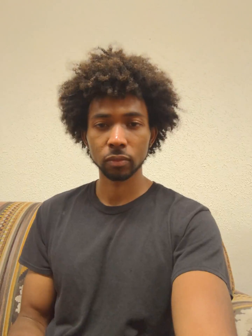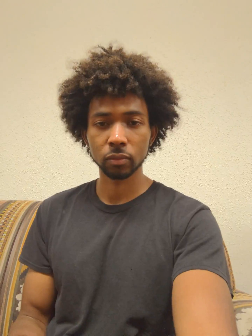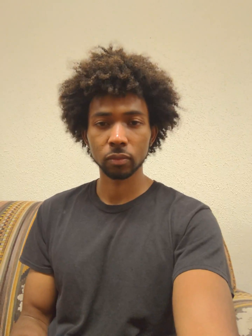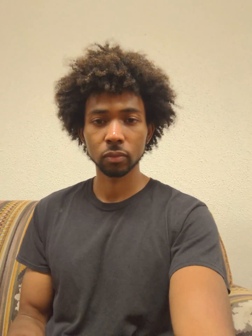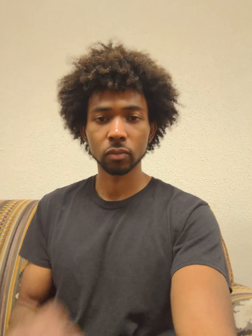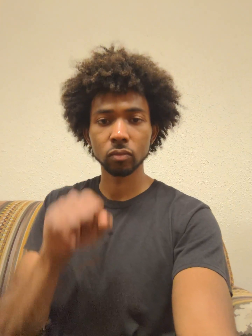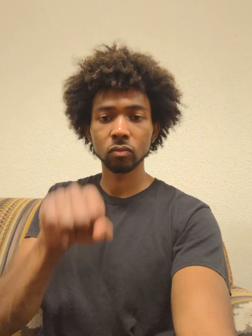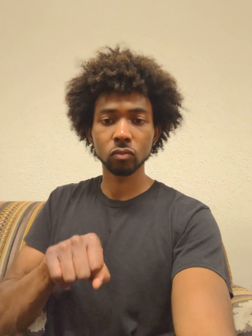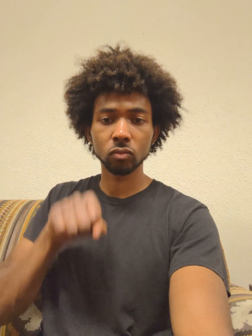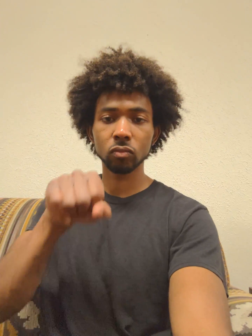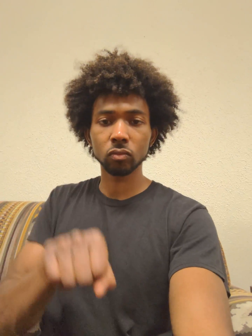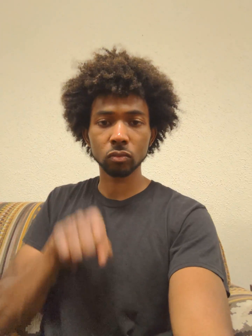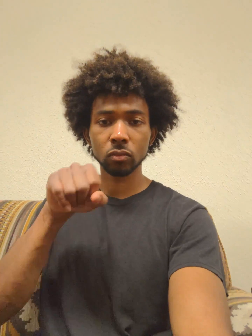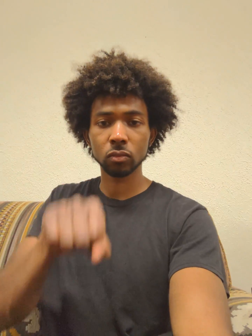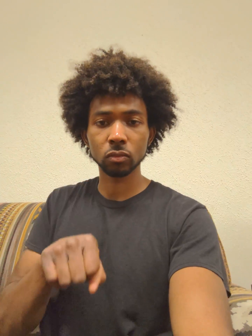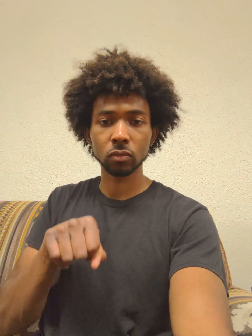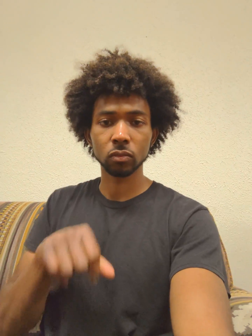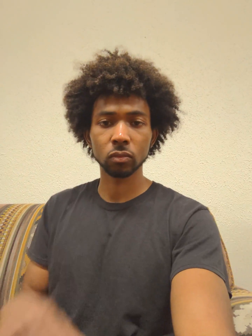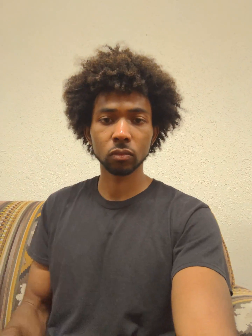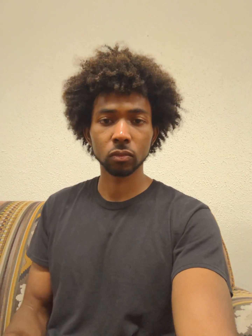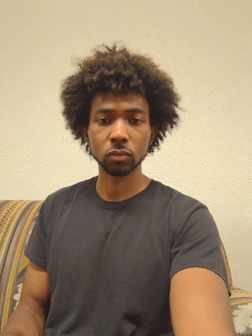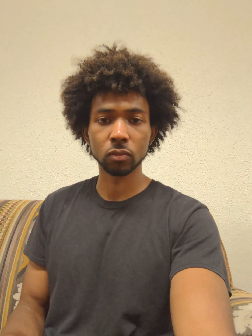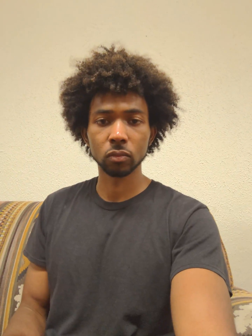bicycle